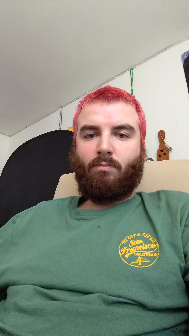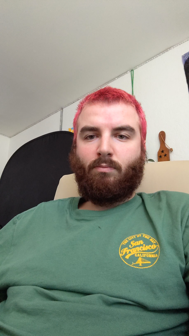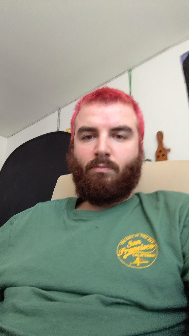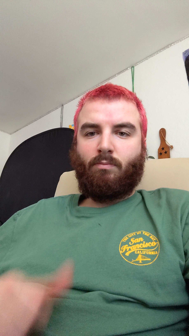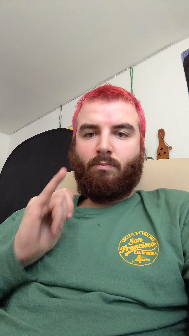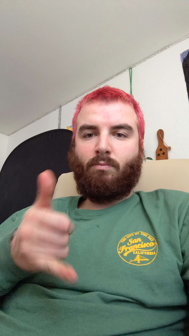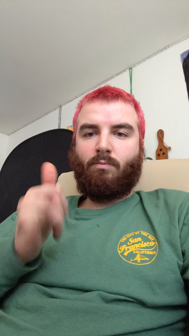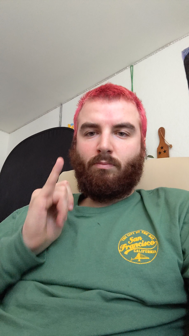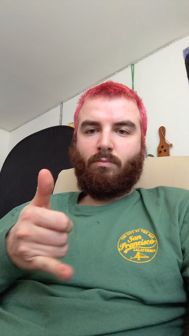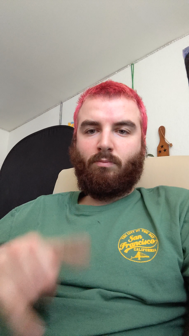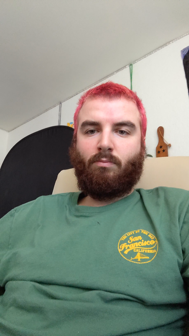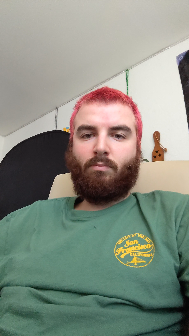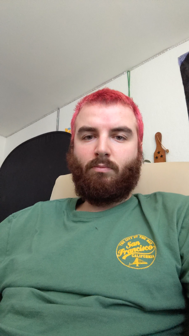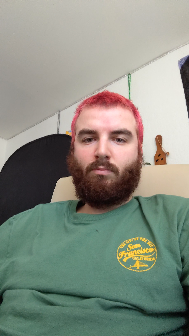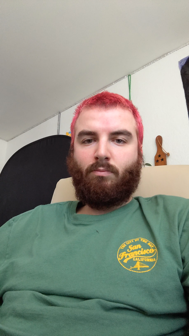rocking chair